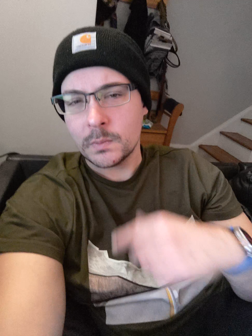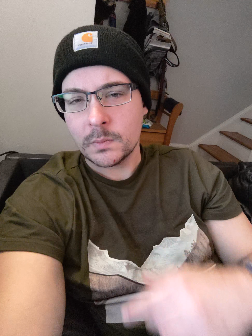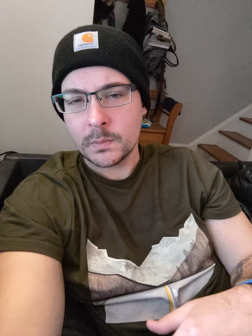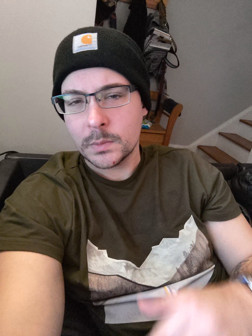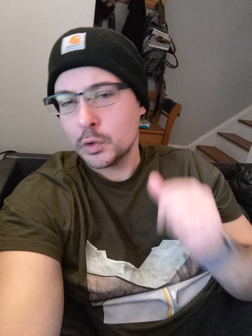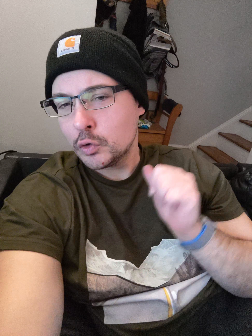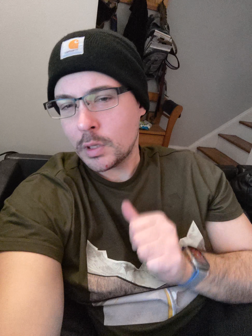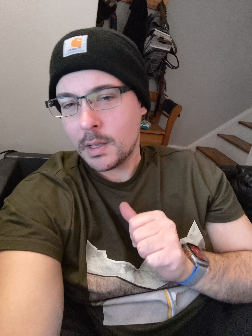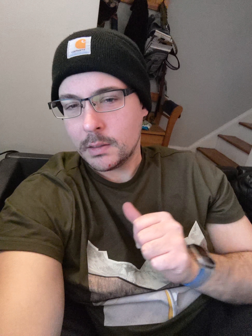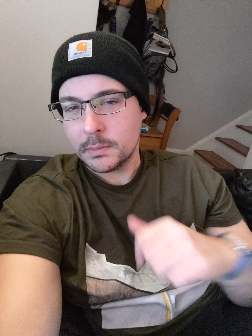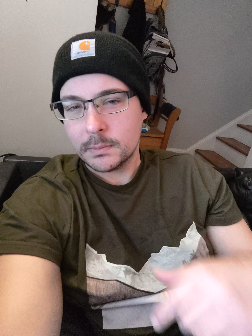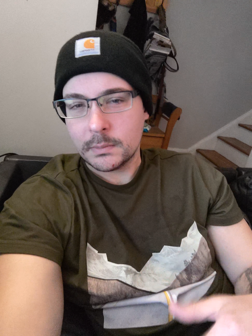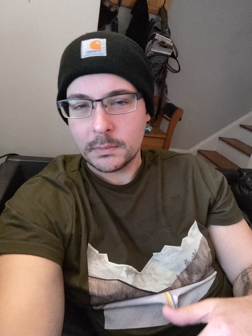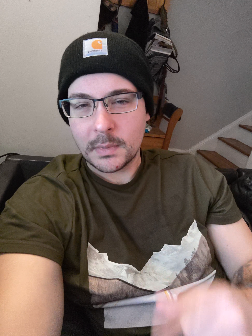jacket